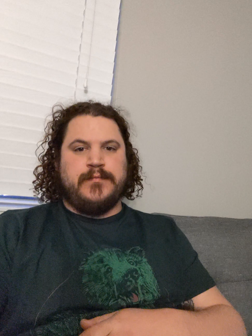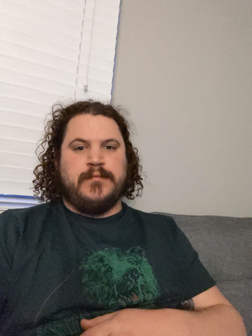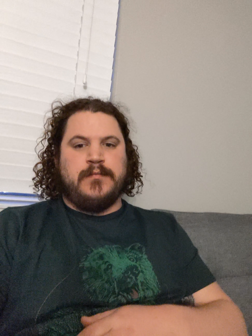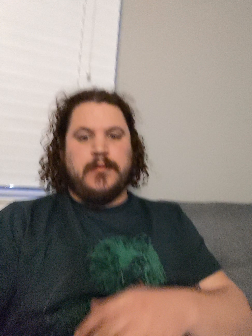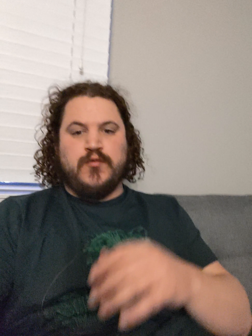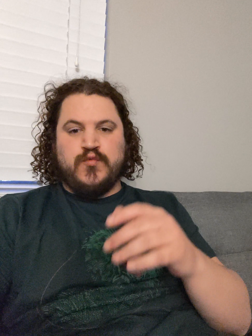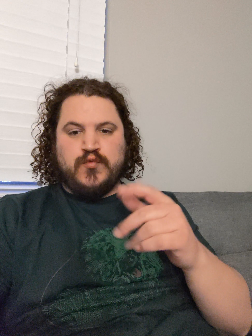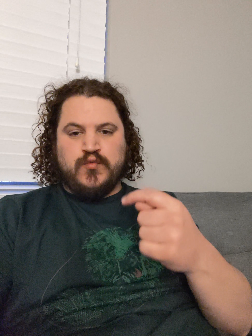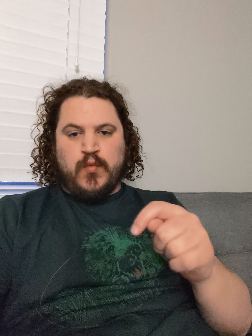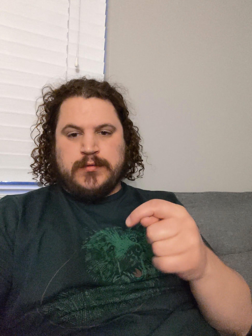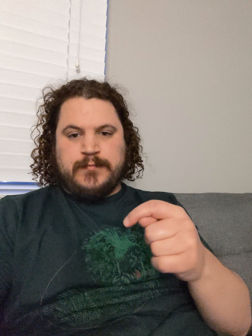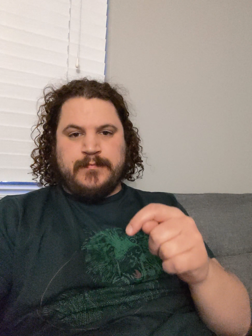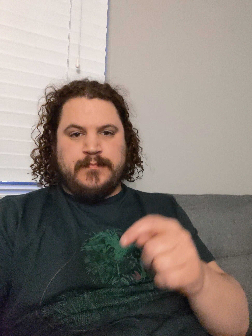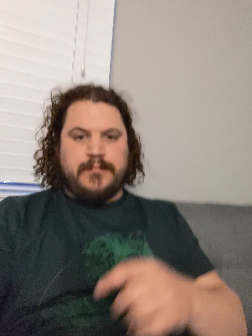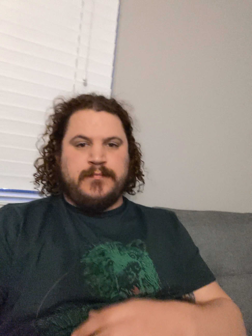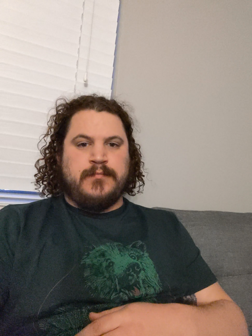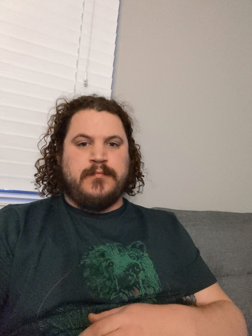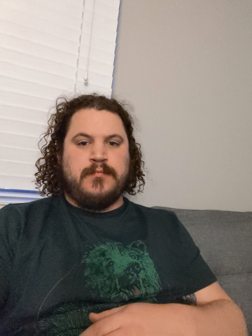toy